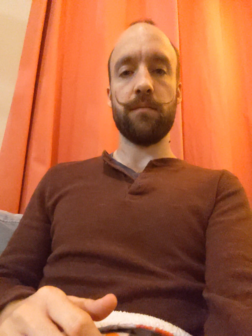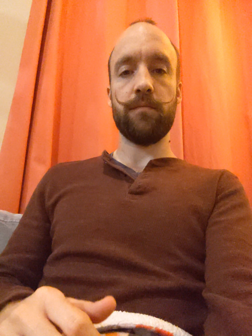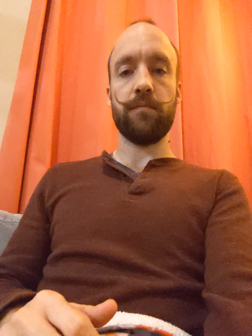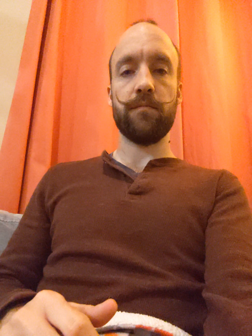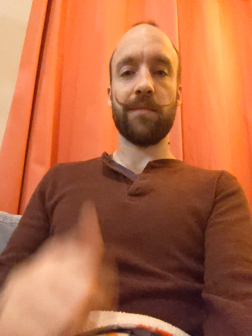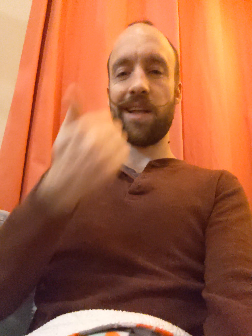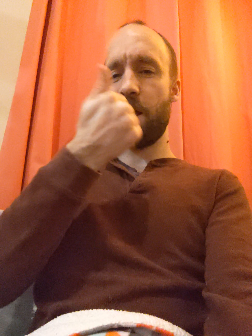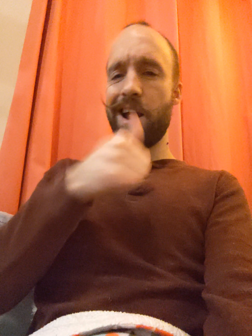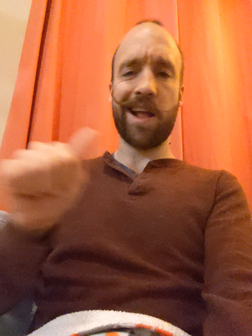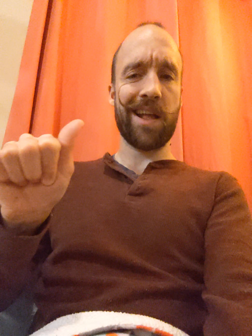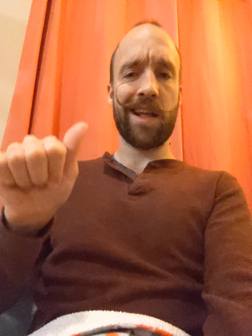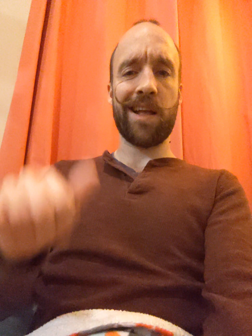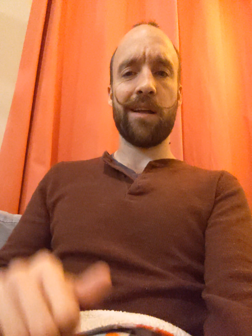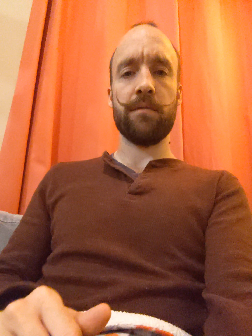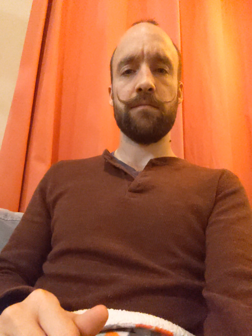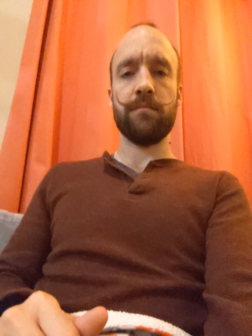any